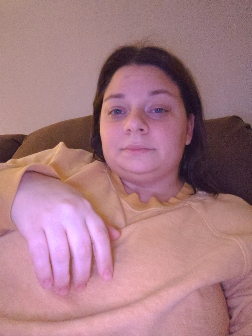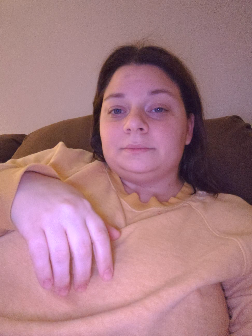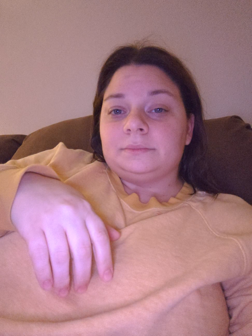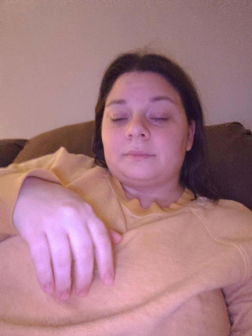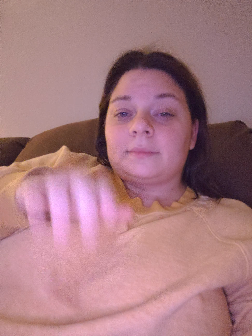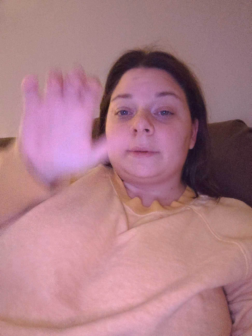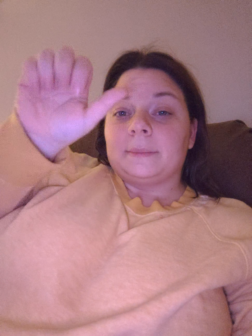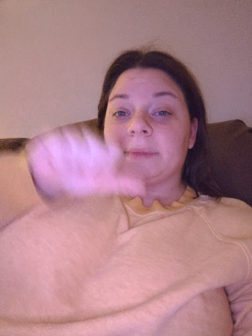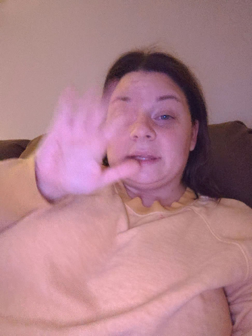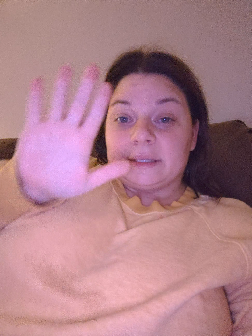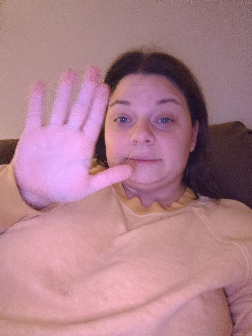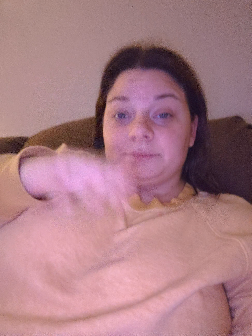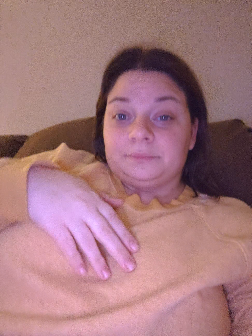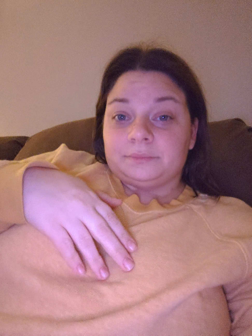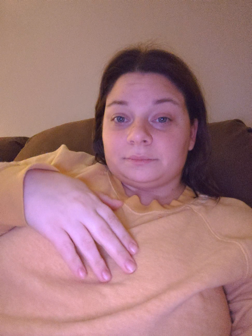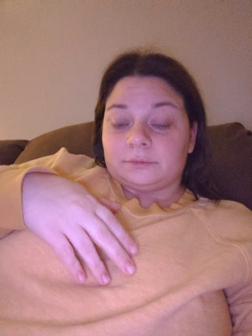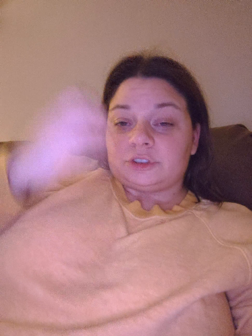mitten